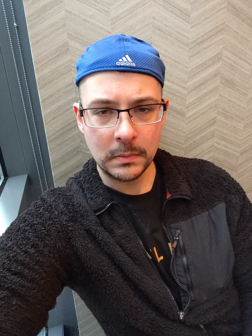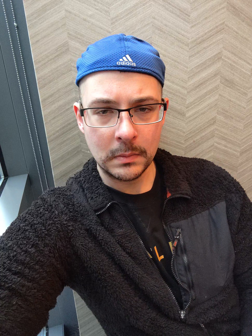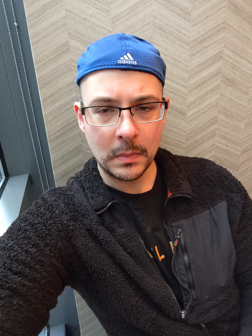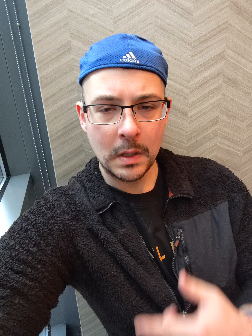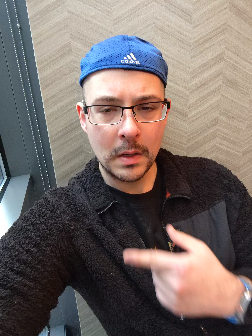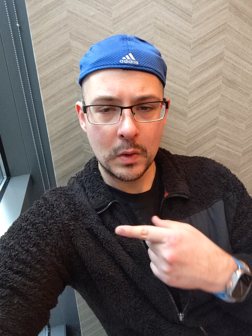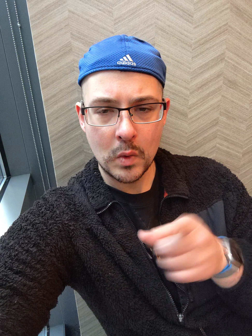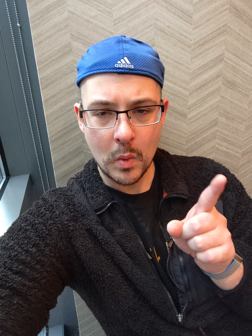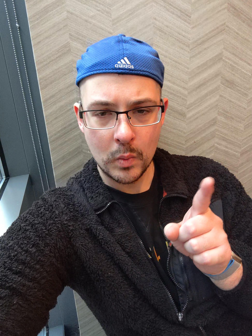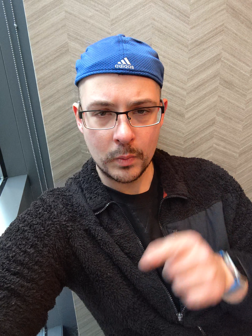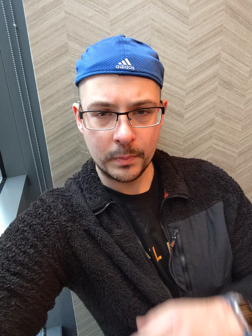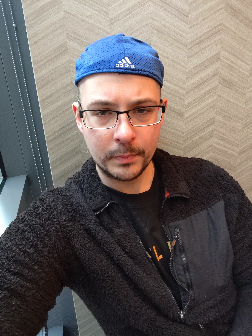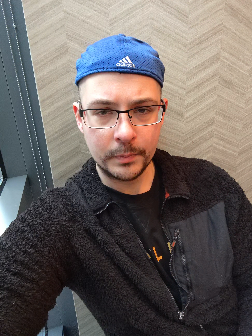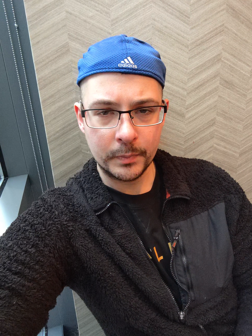go